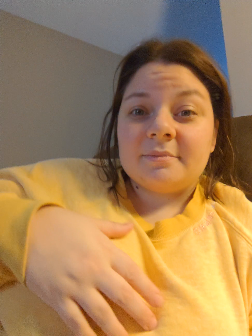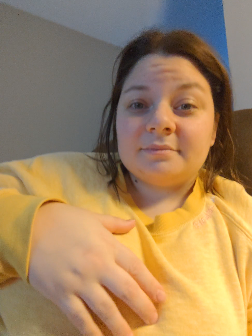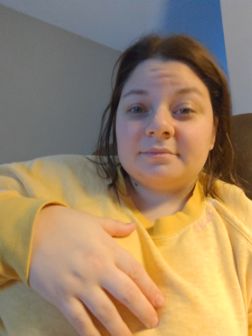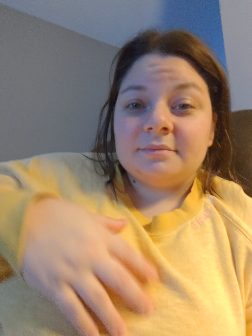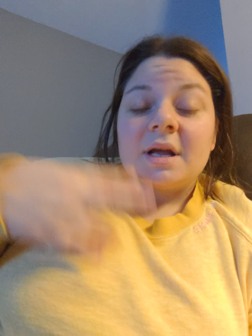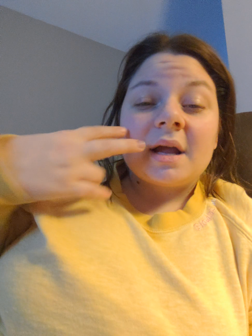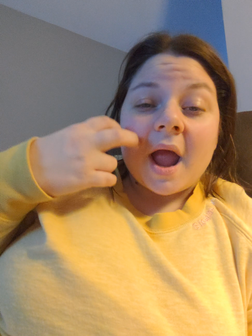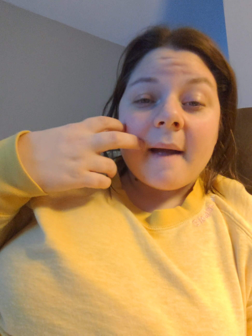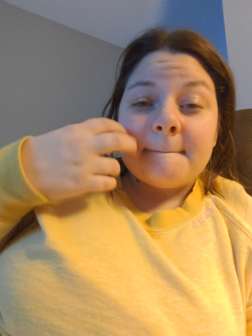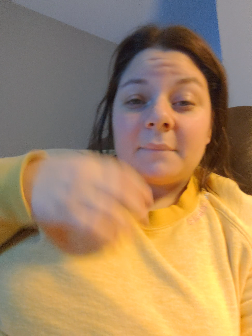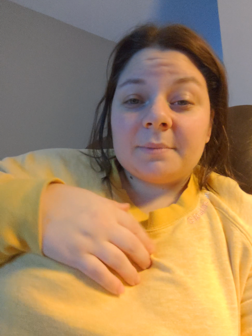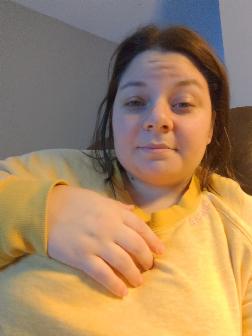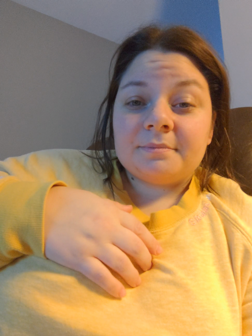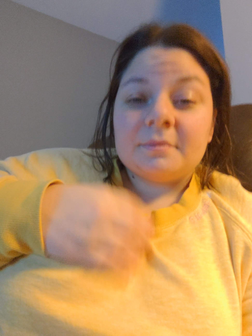gum